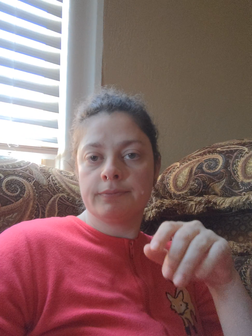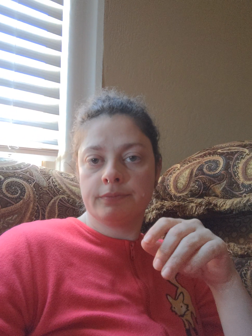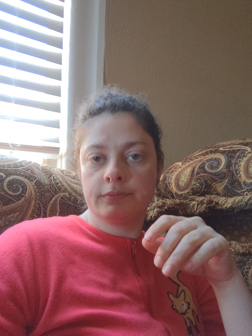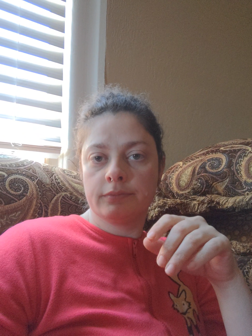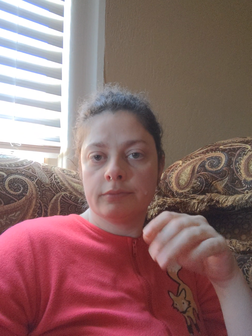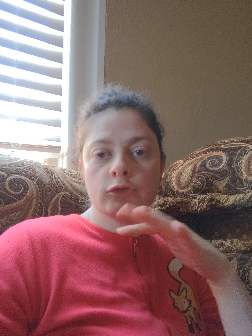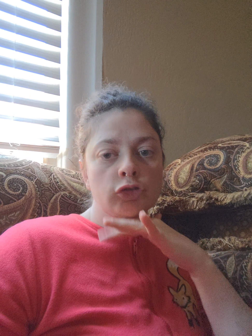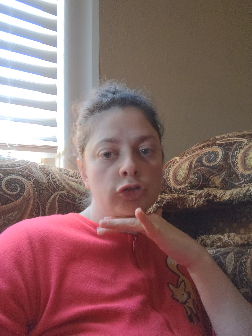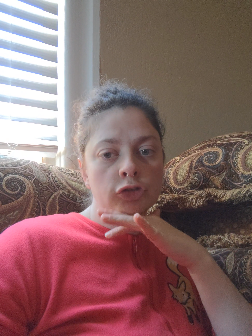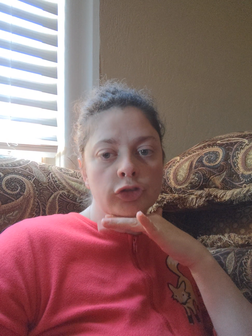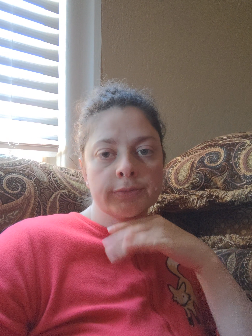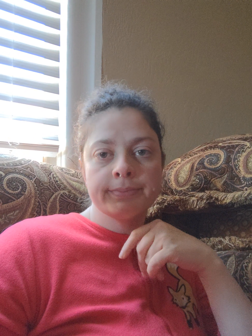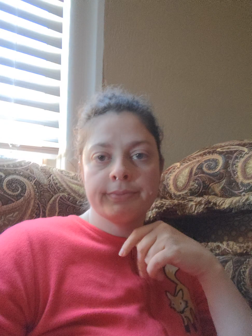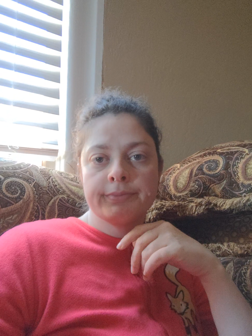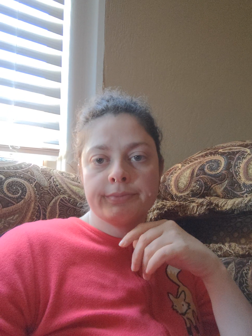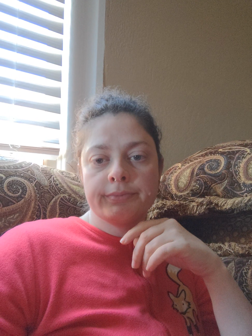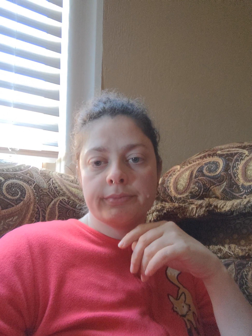dirty